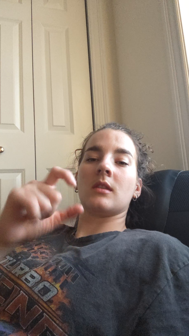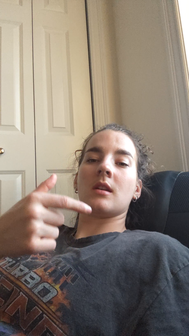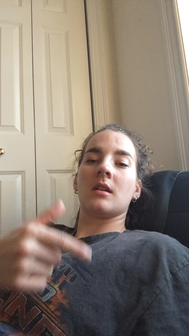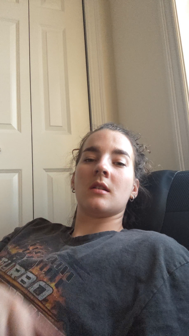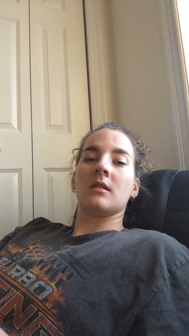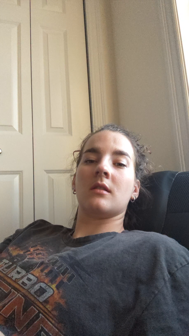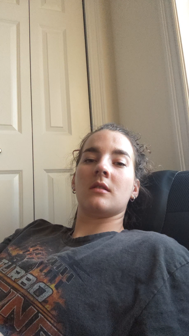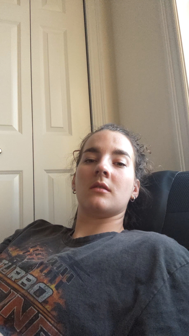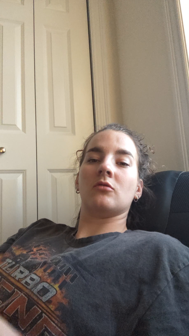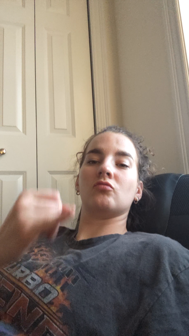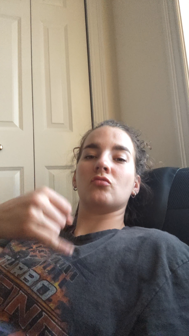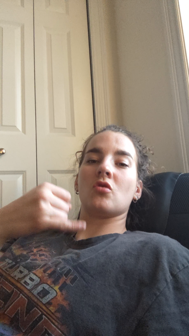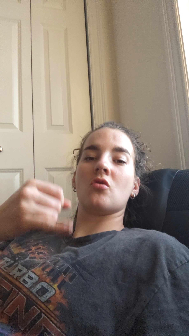draw